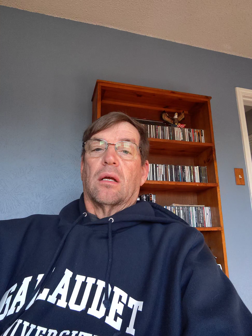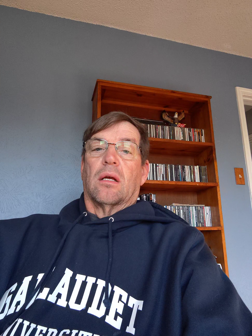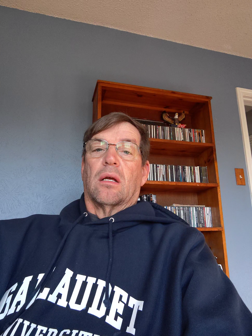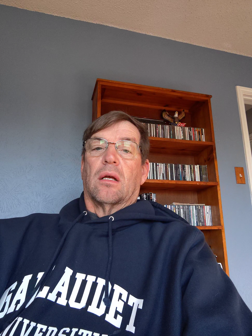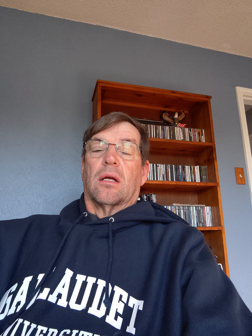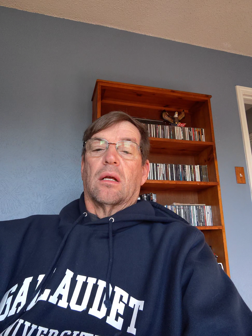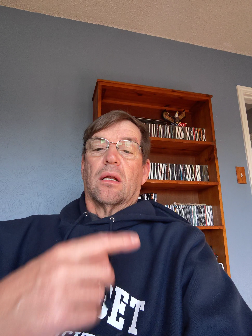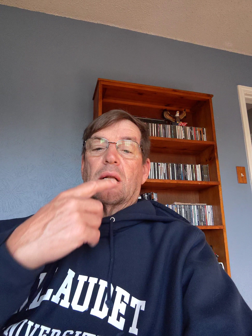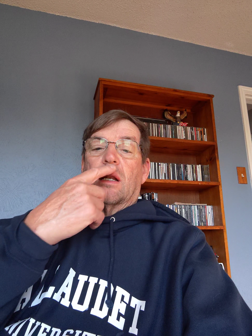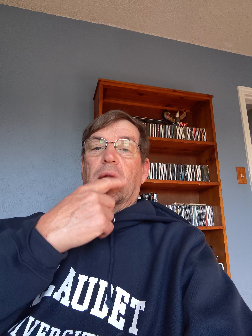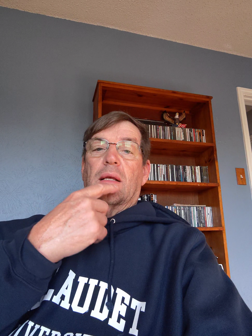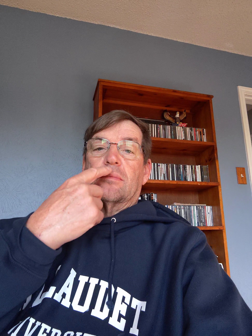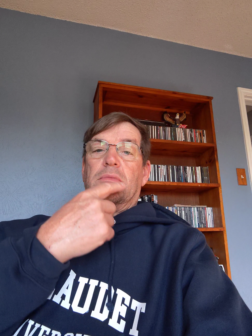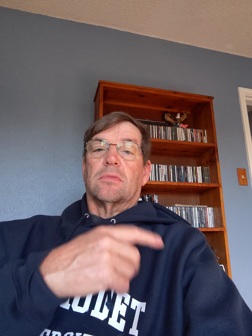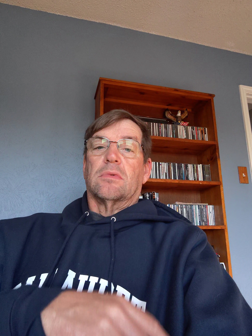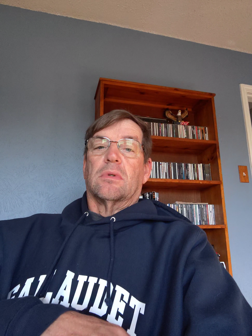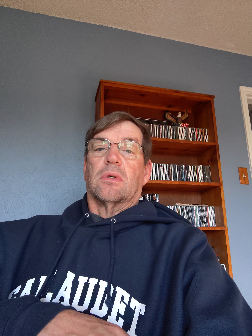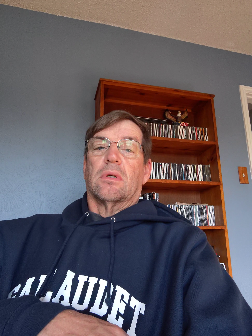lips